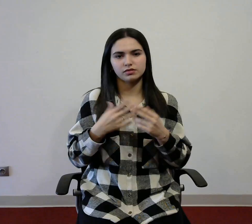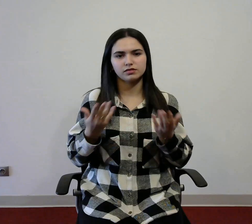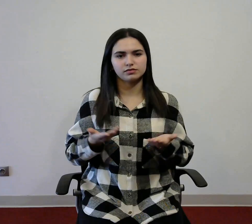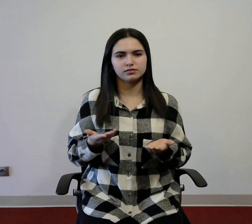hansı